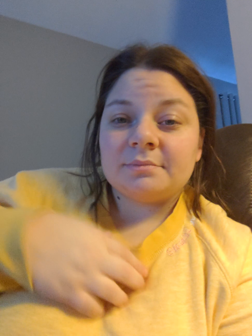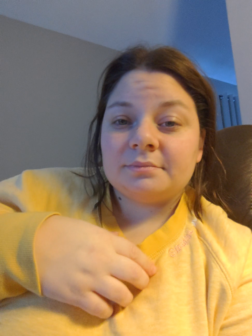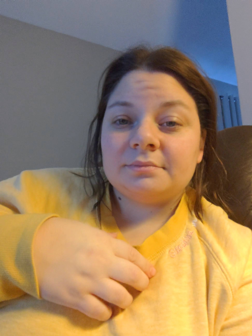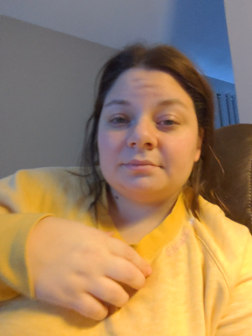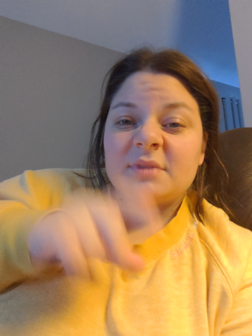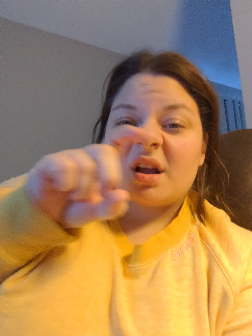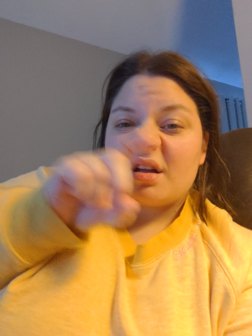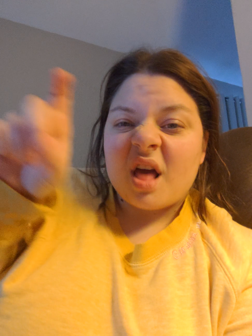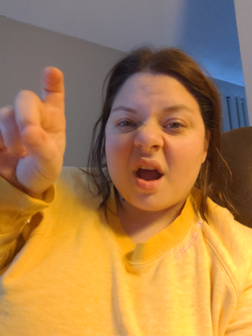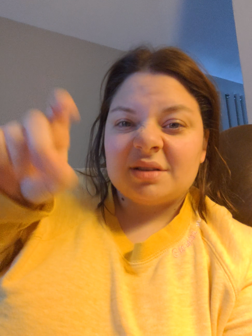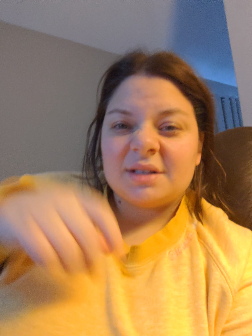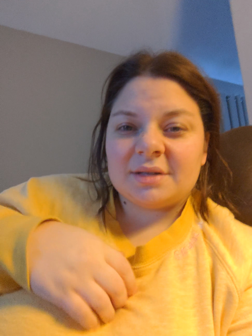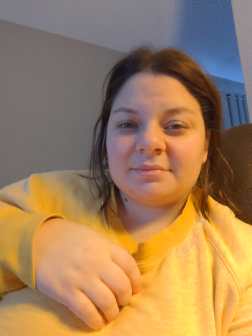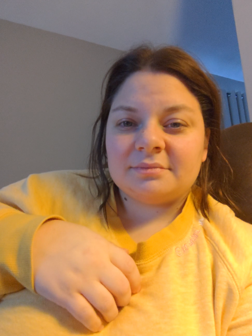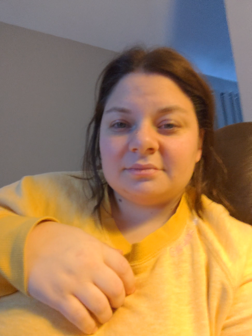closet